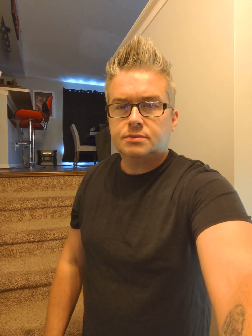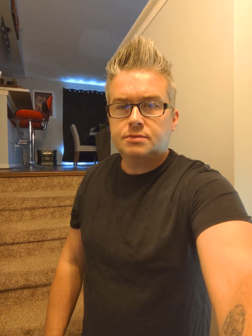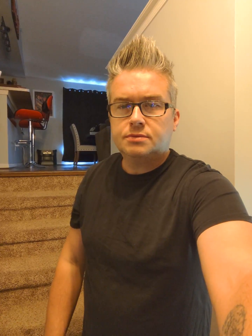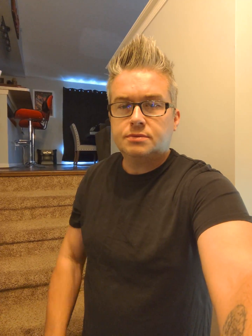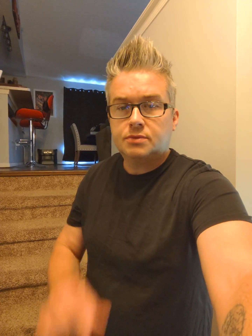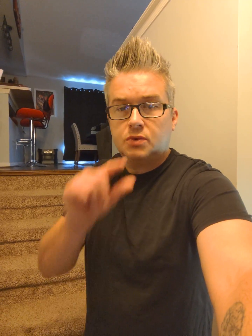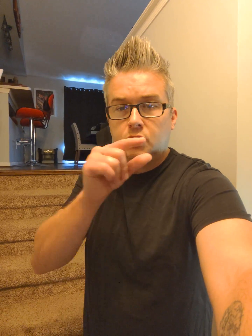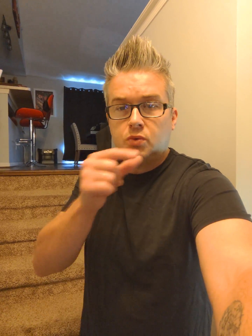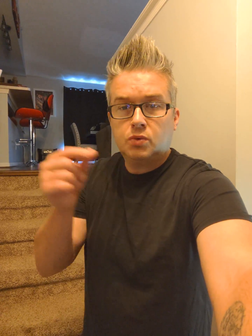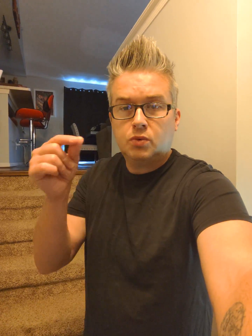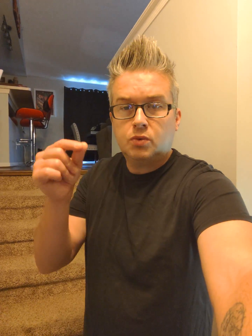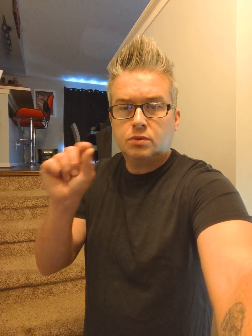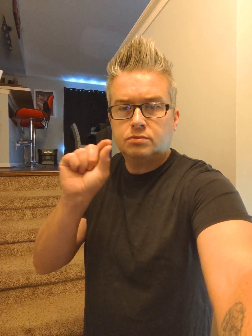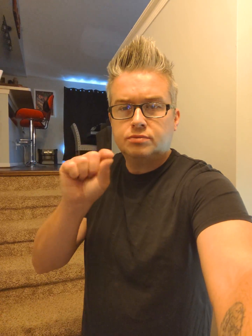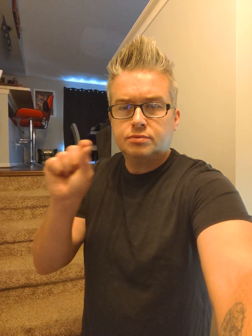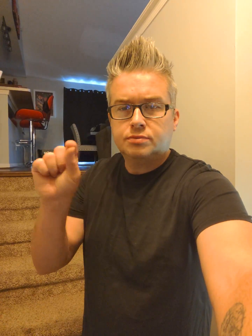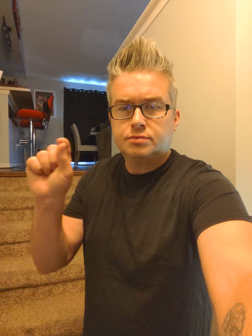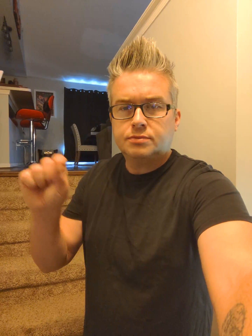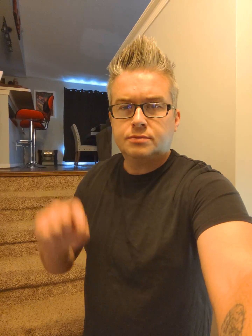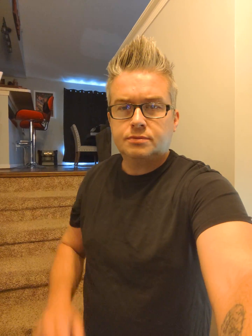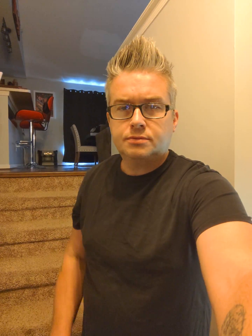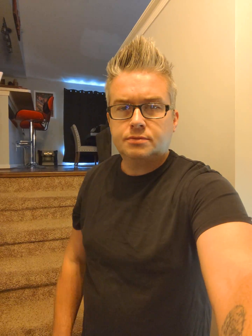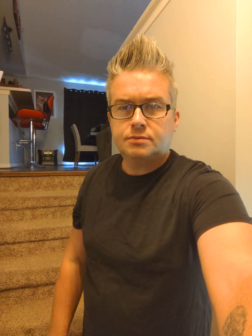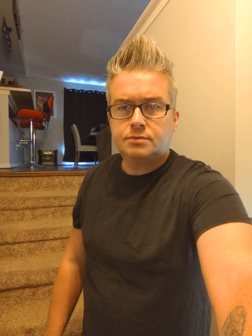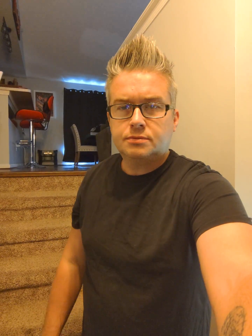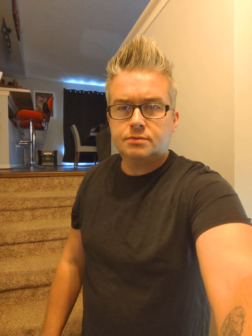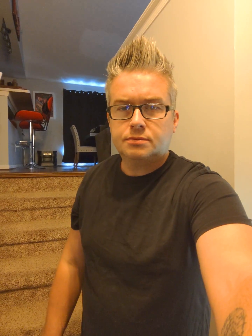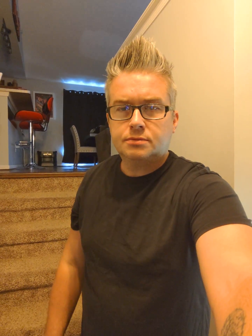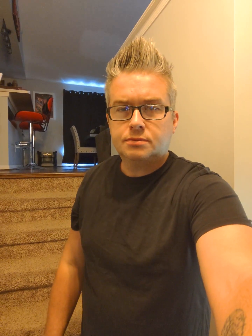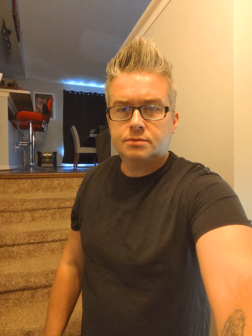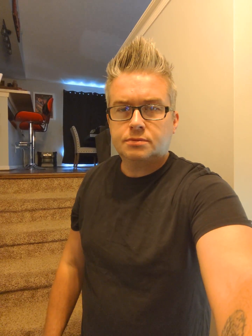peas